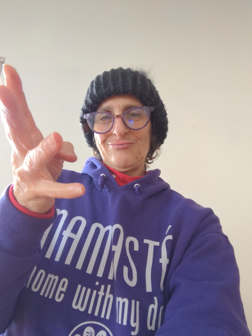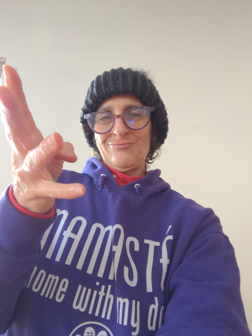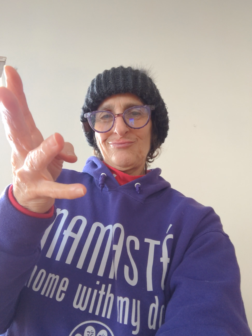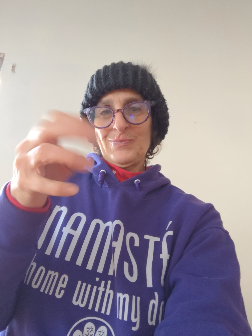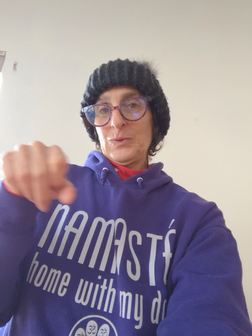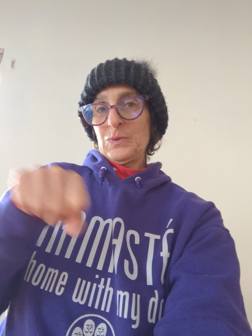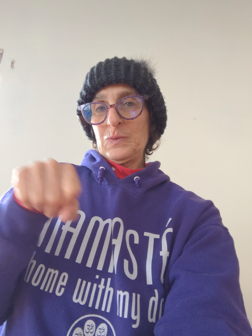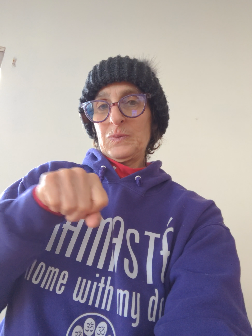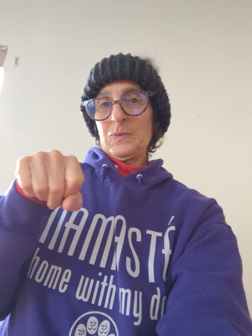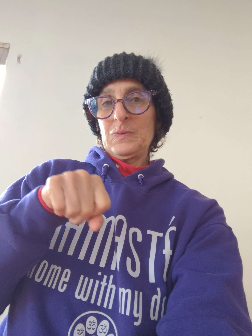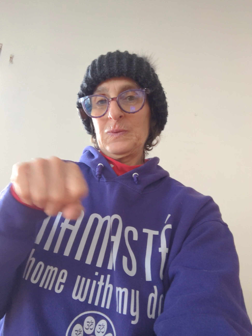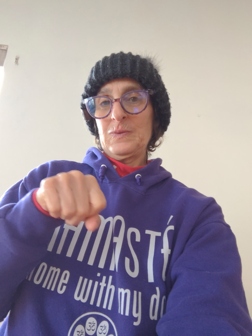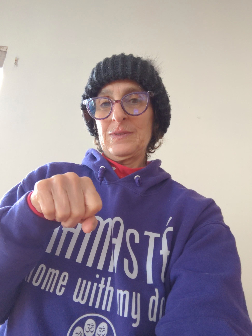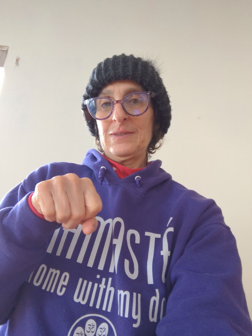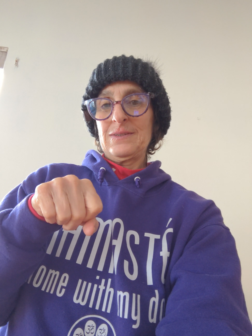shoe